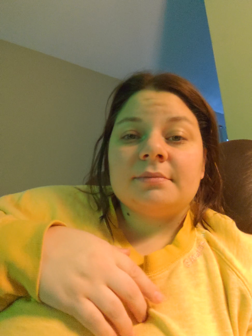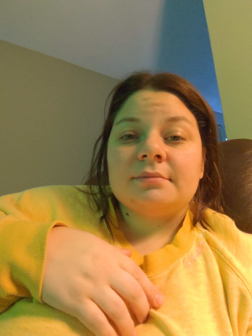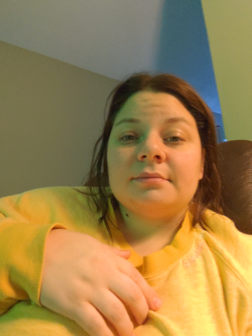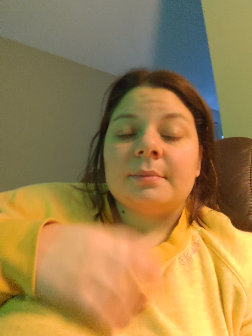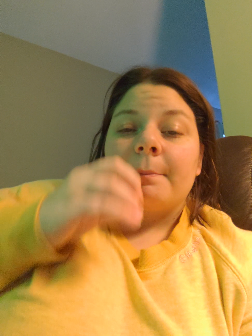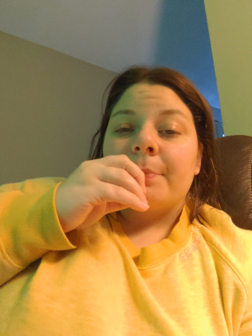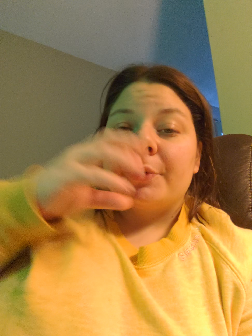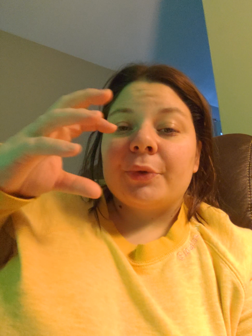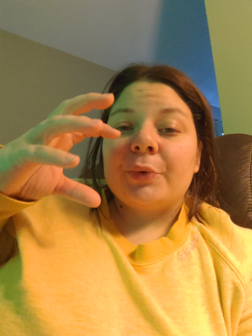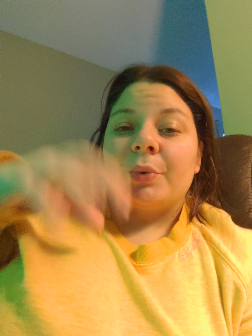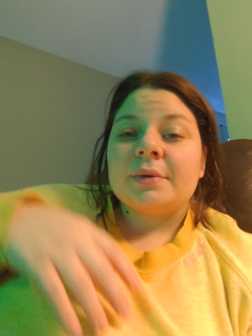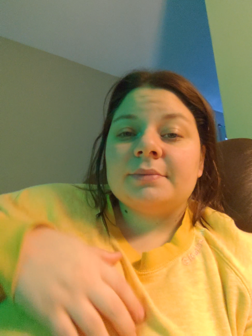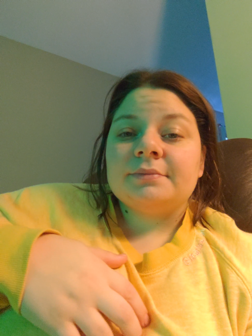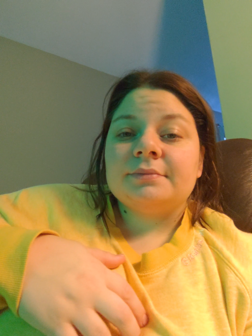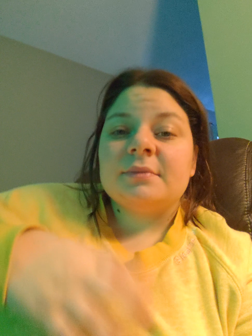balloon